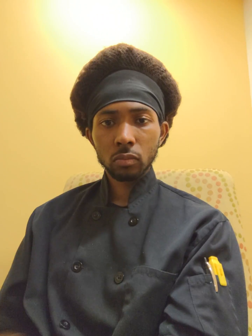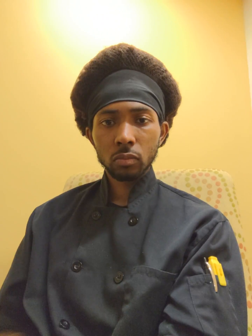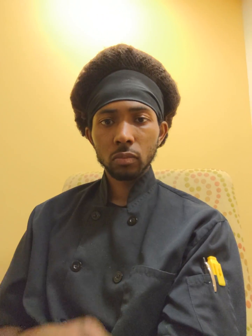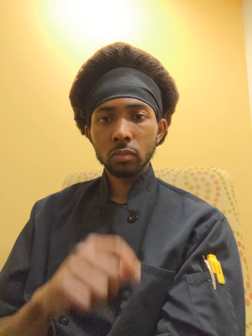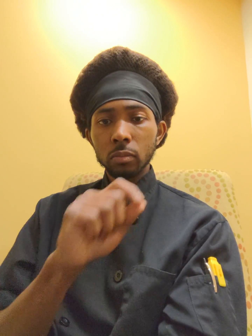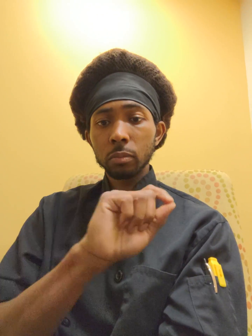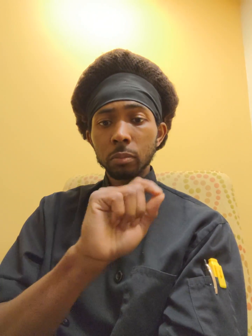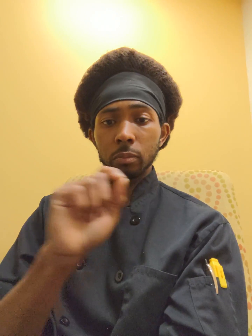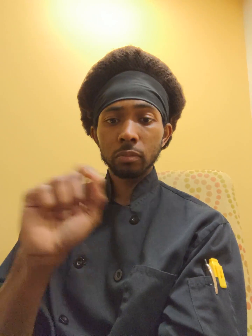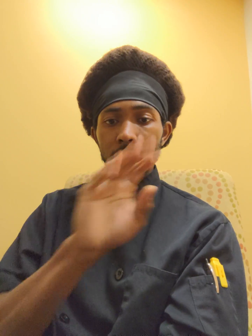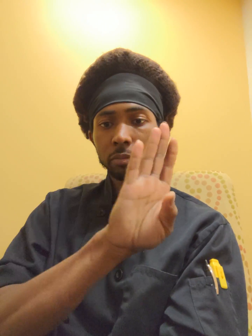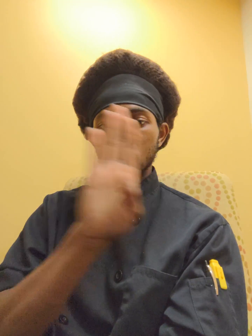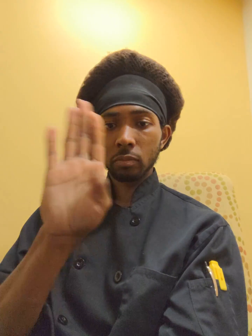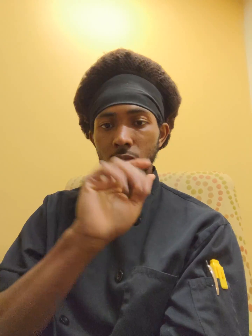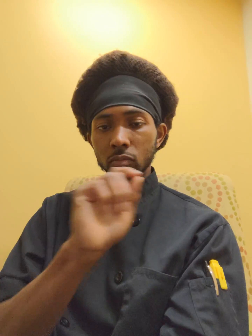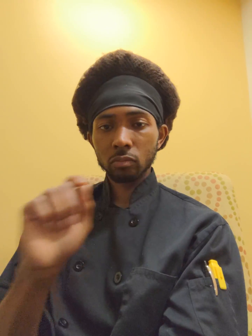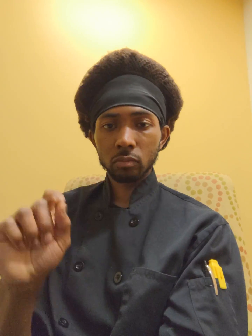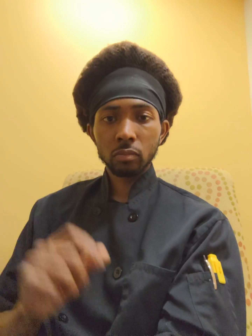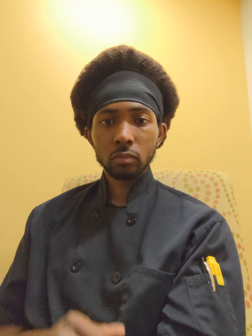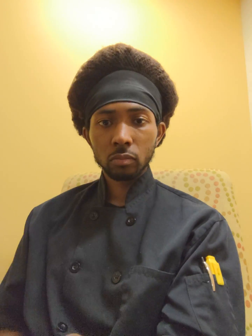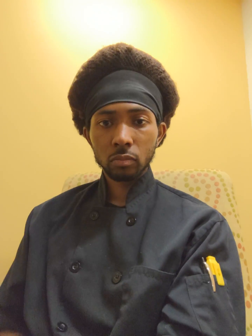chalk